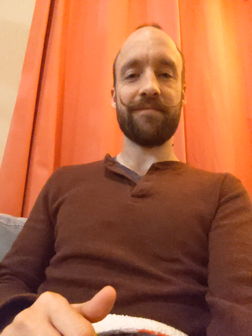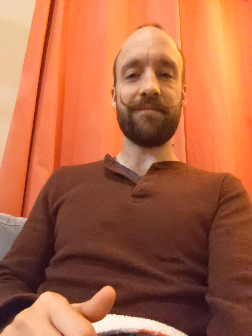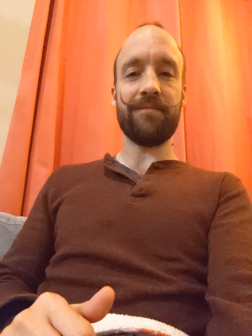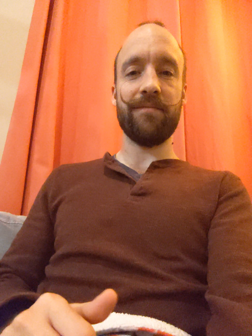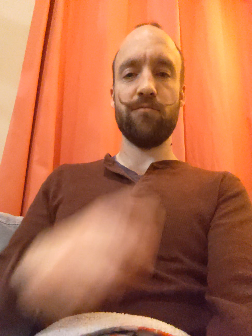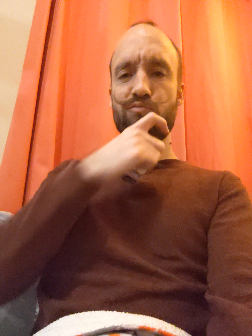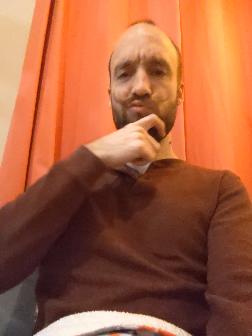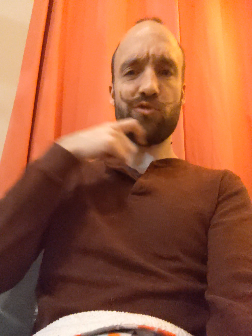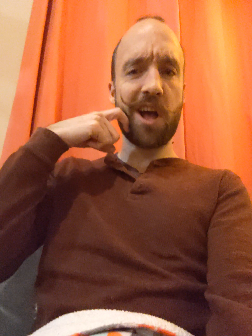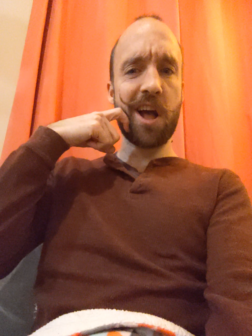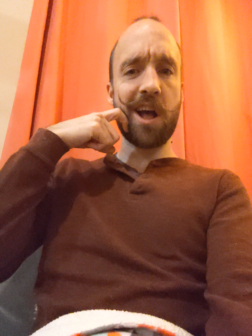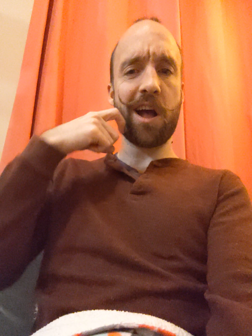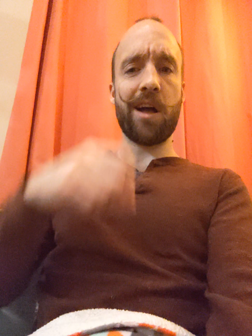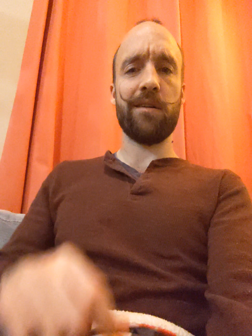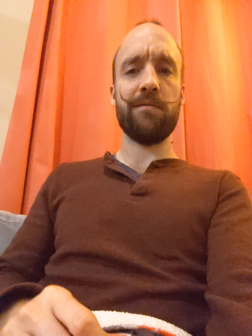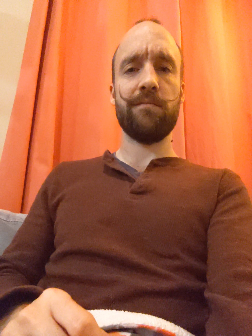dry